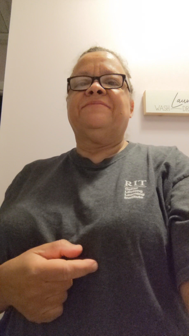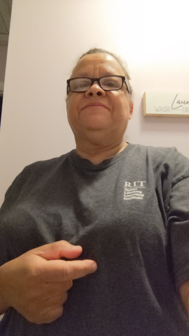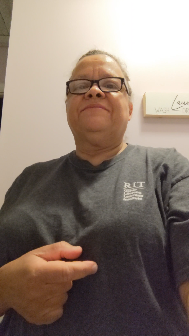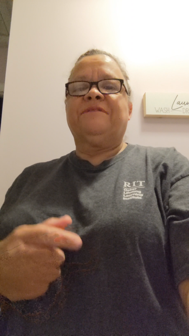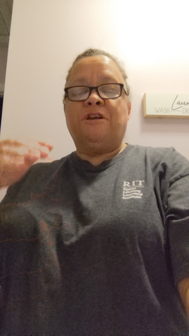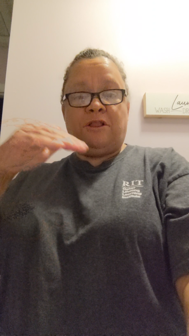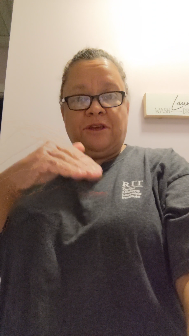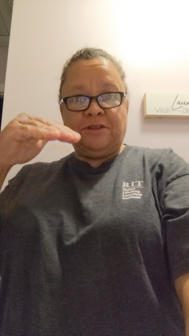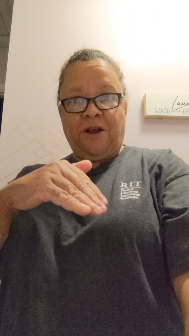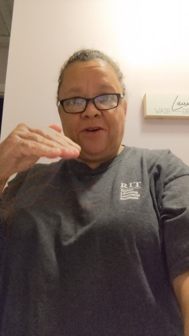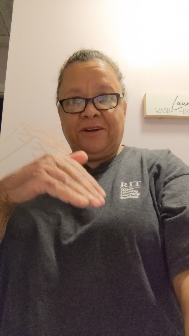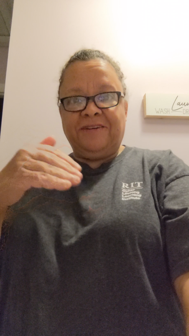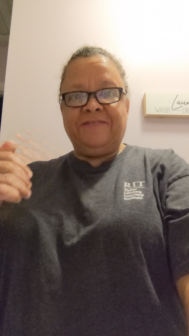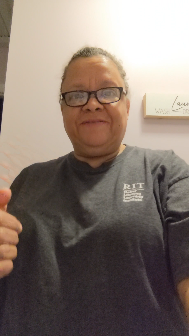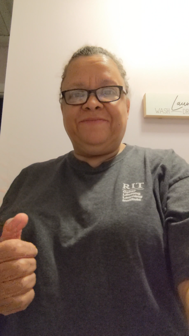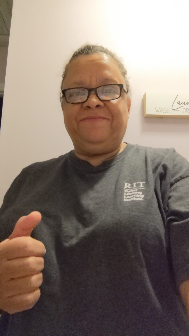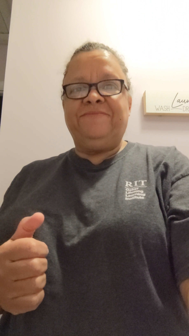doctor